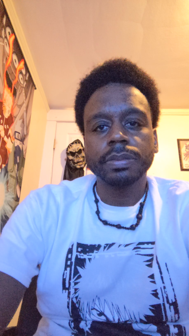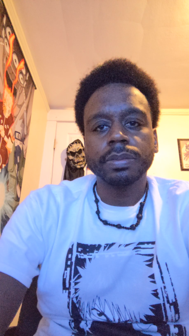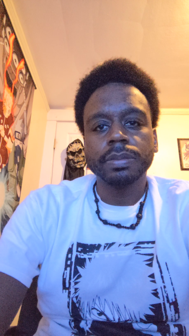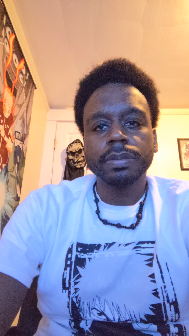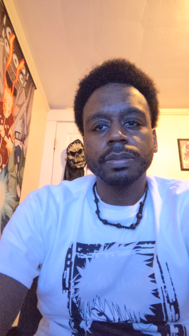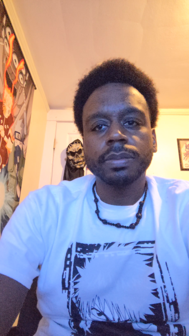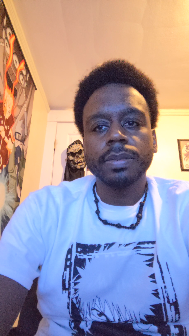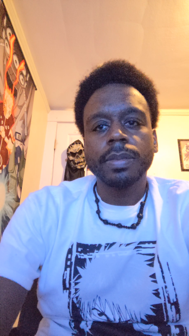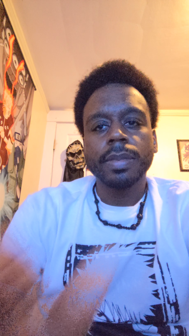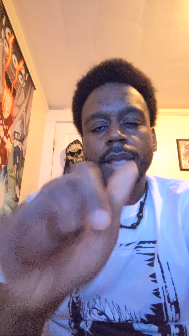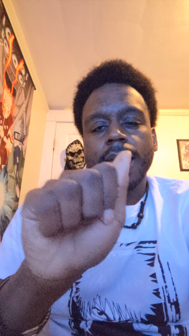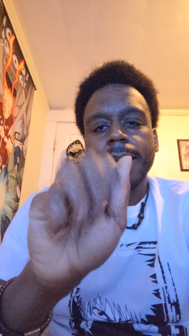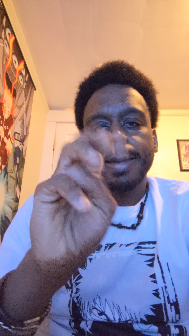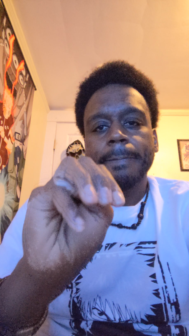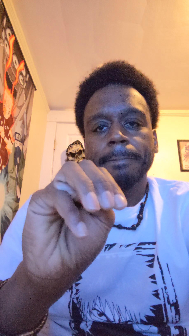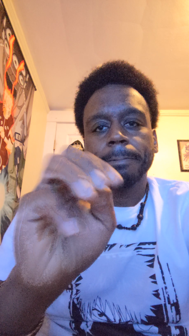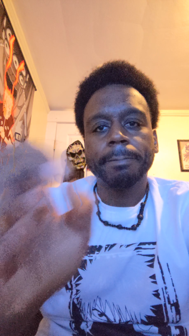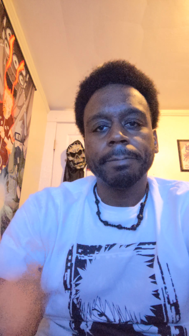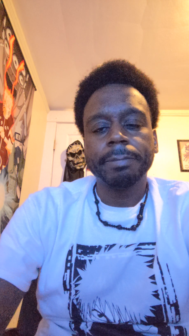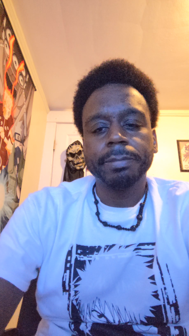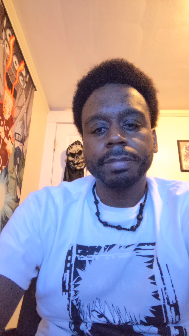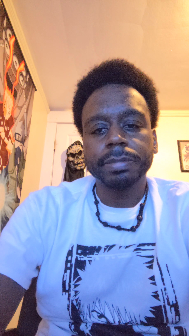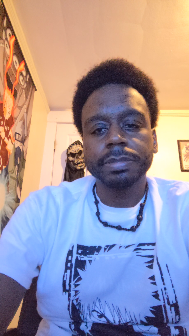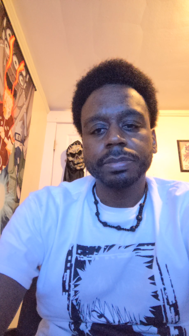am